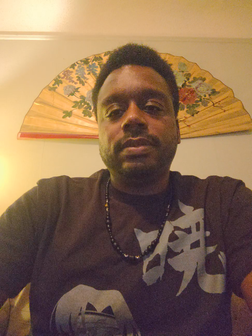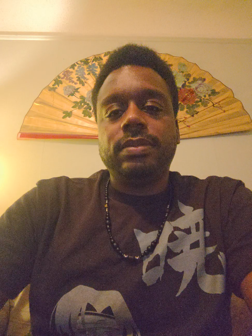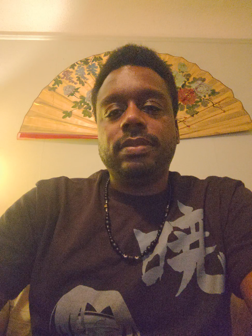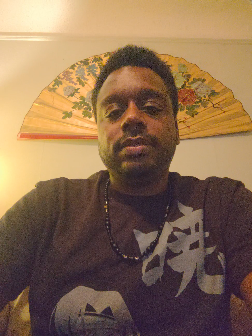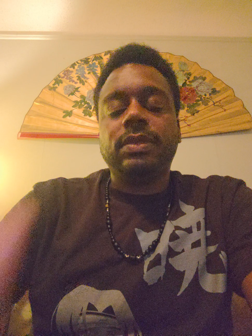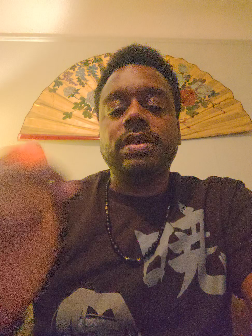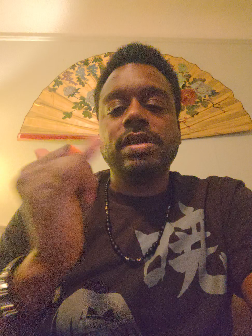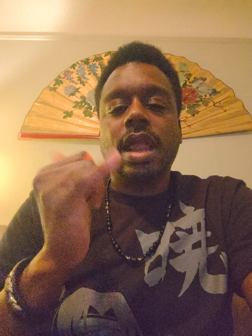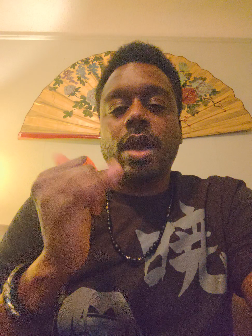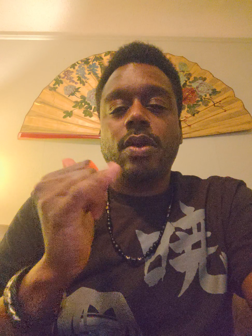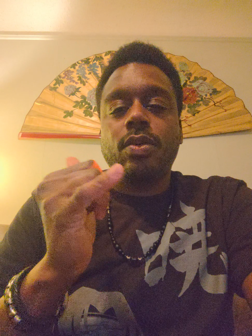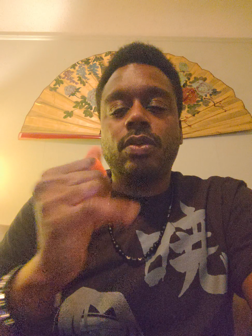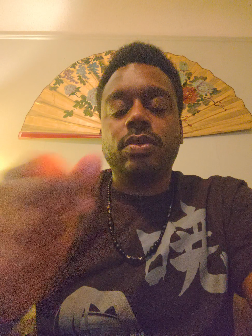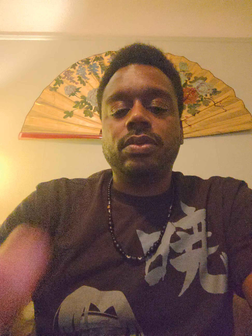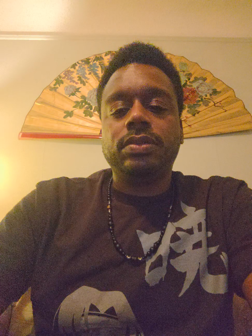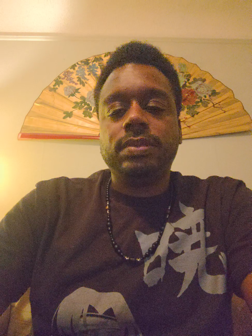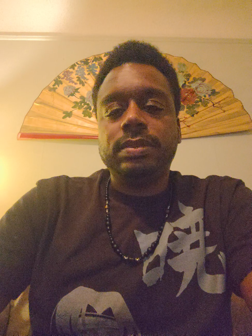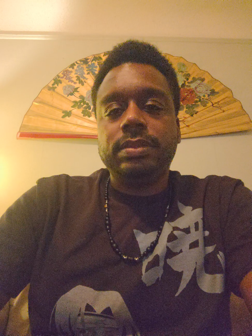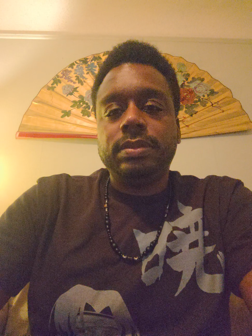yellow